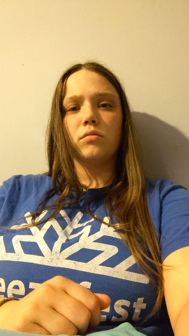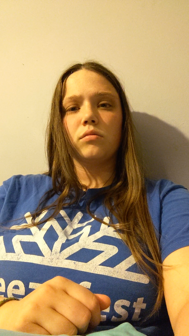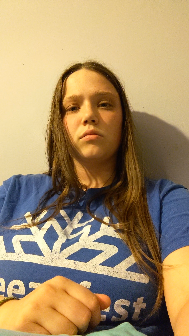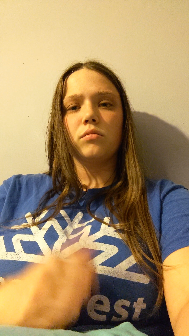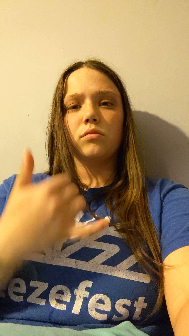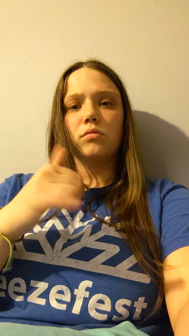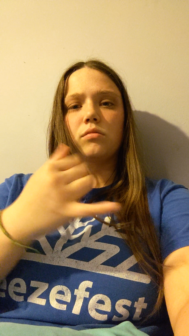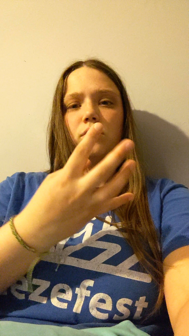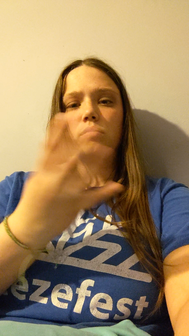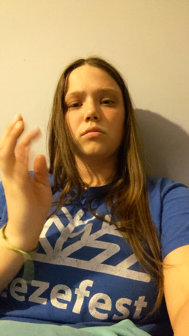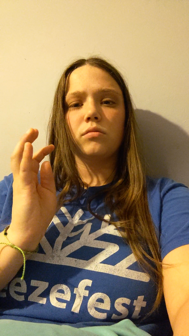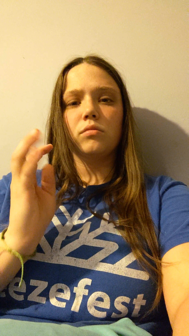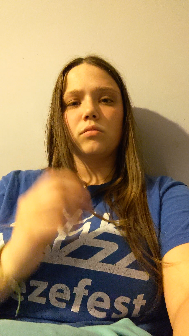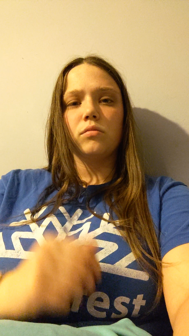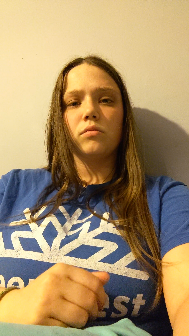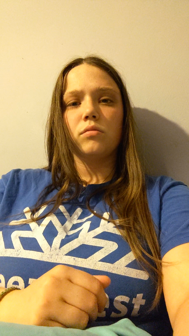playpen